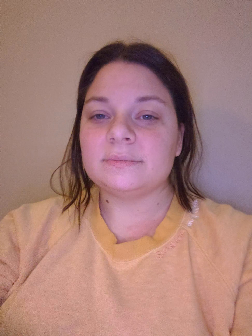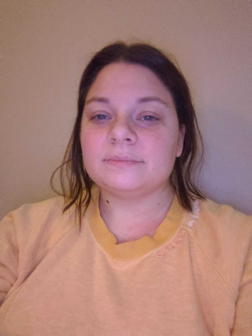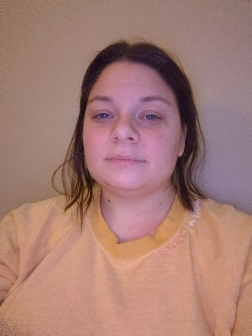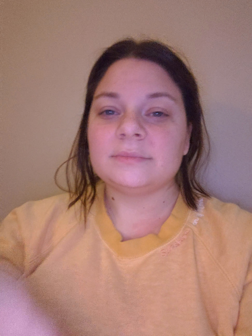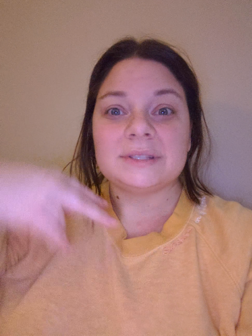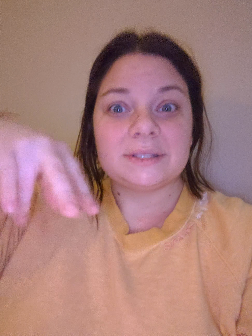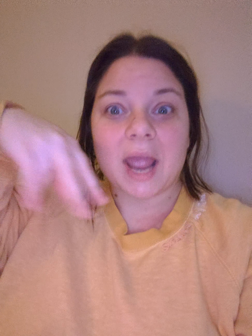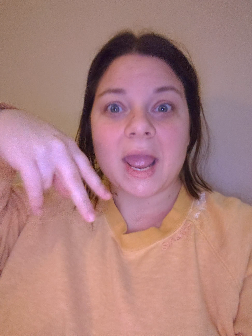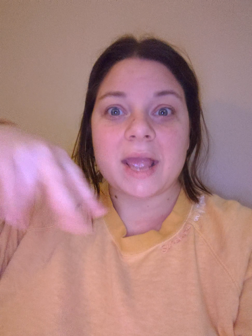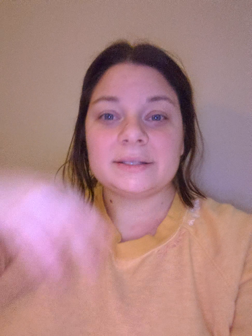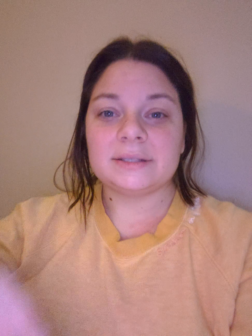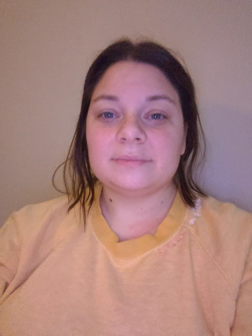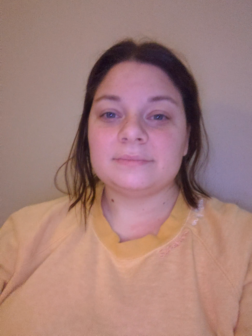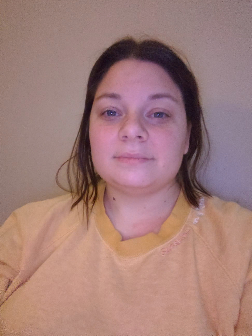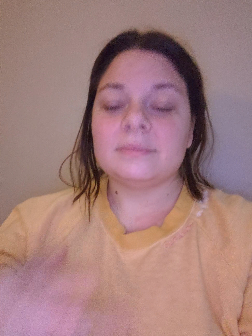dance